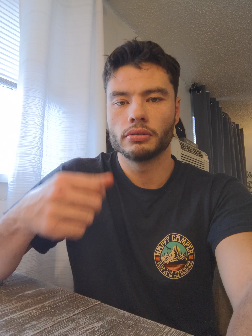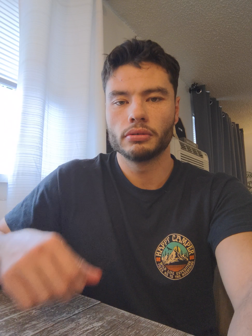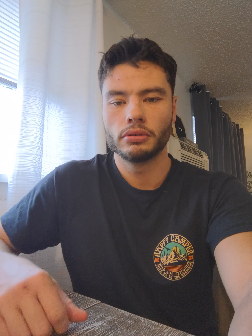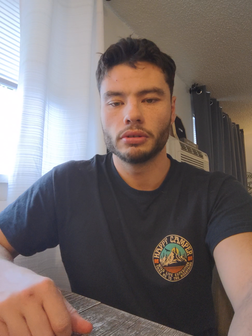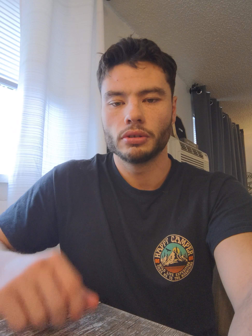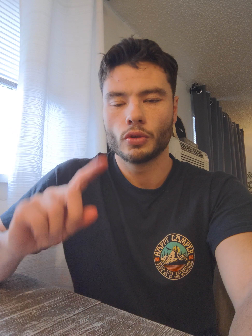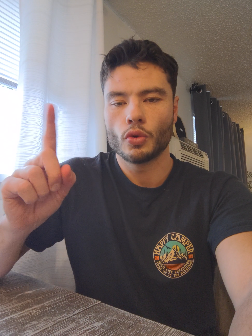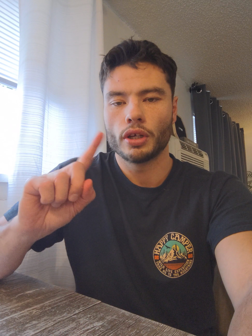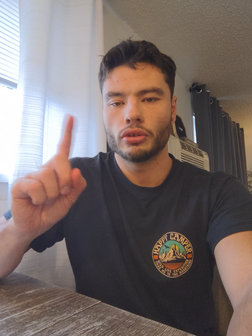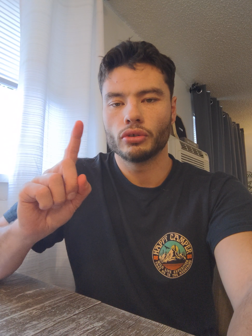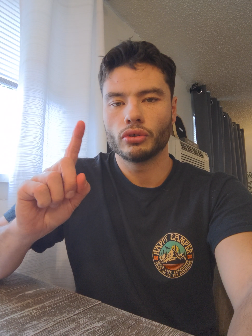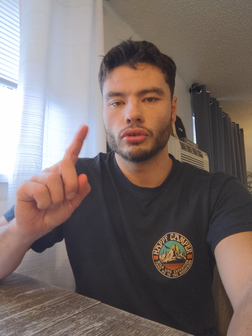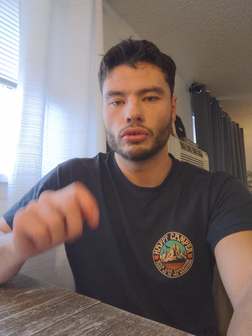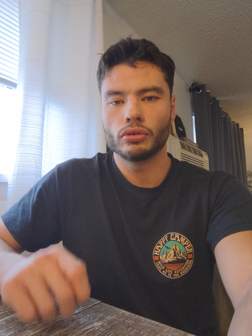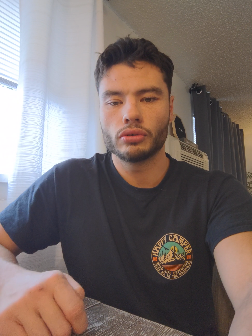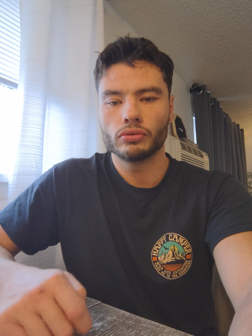where